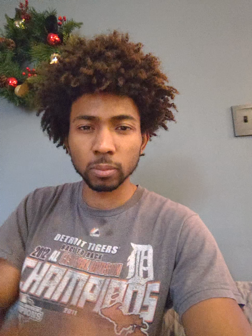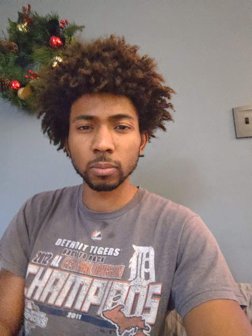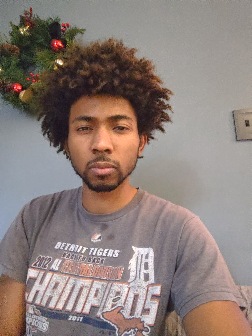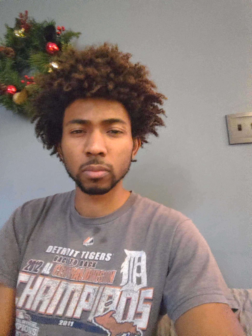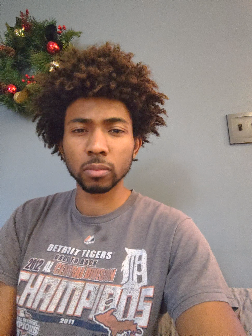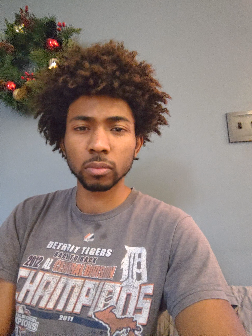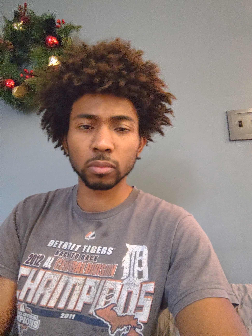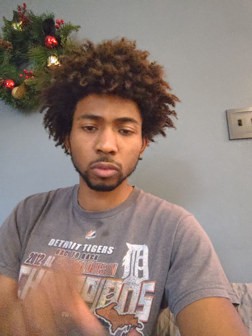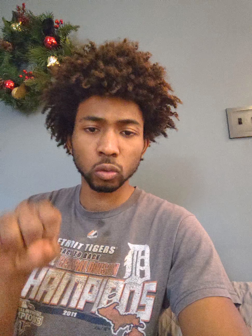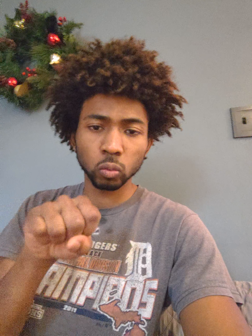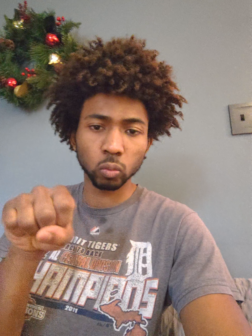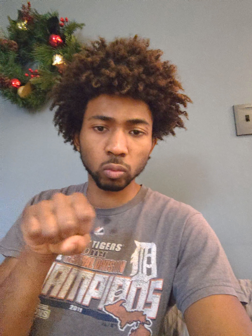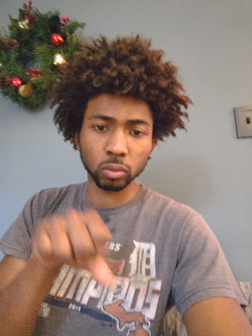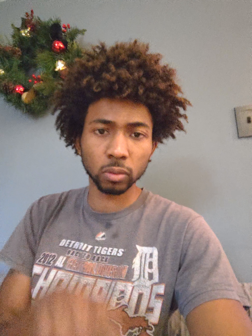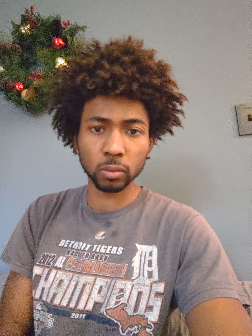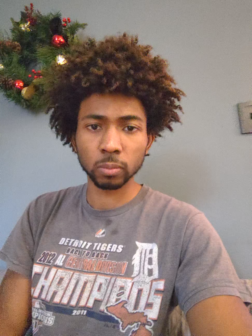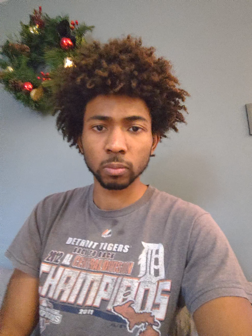shoe